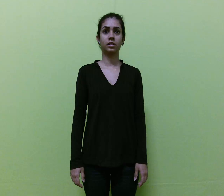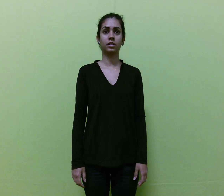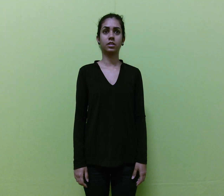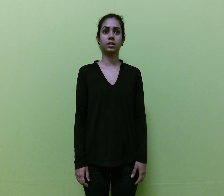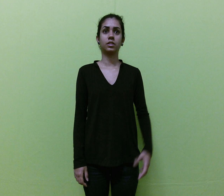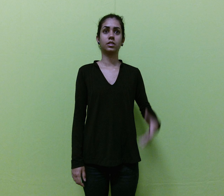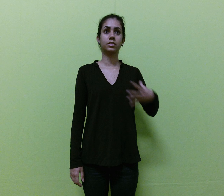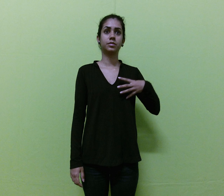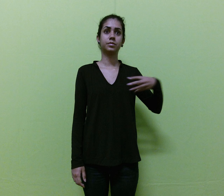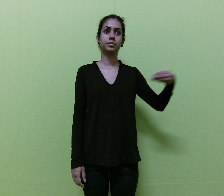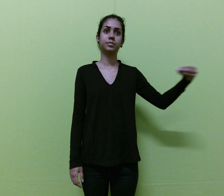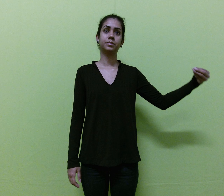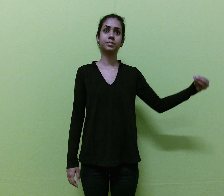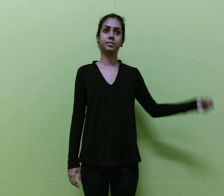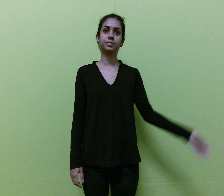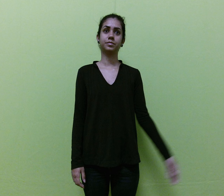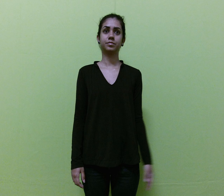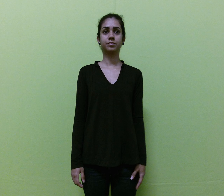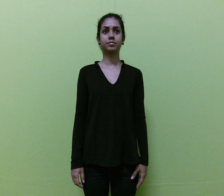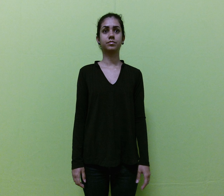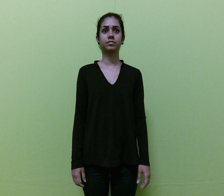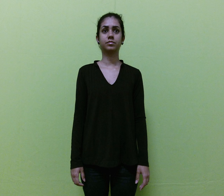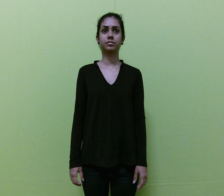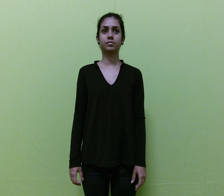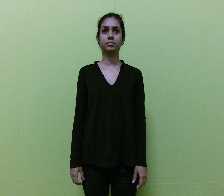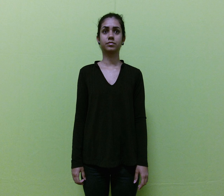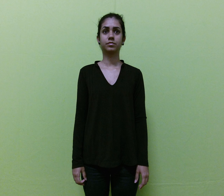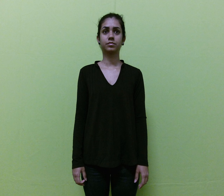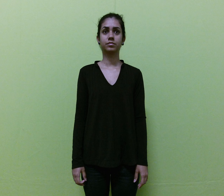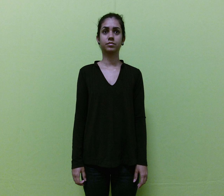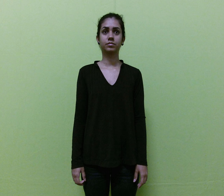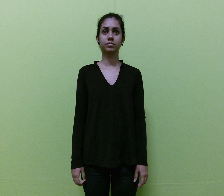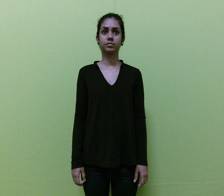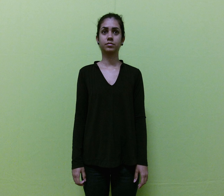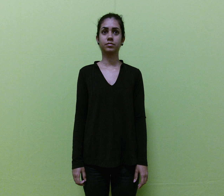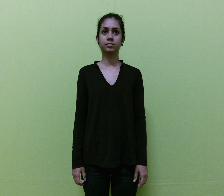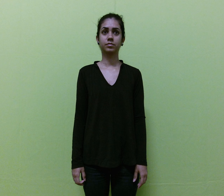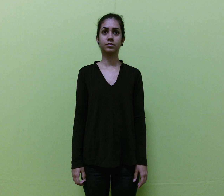filho